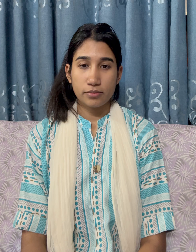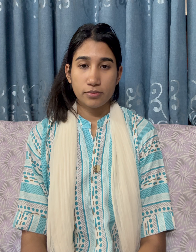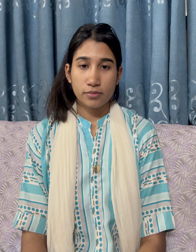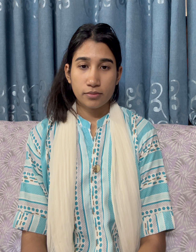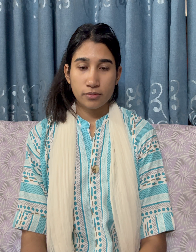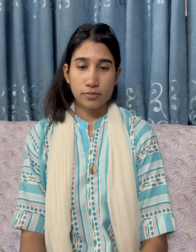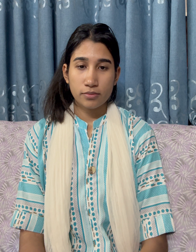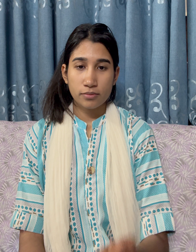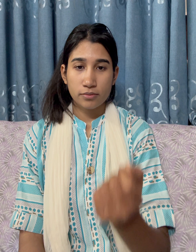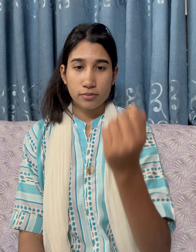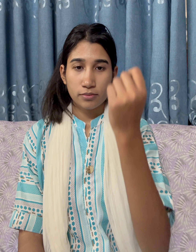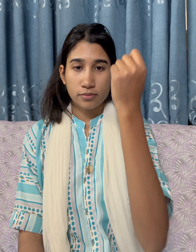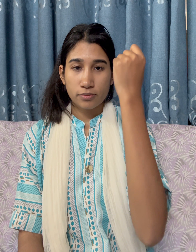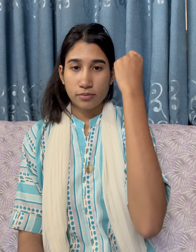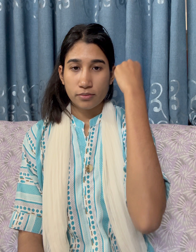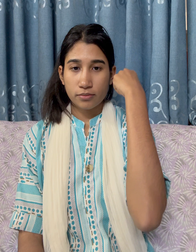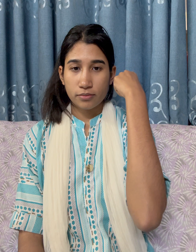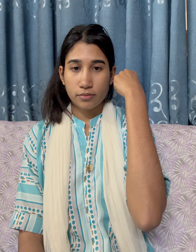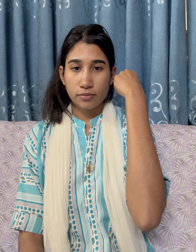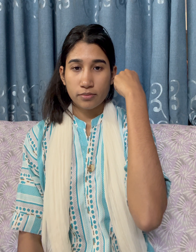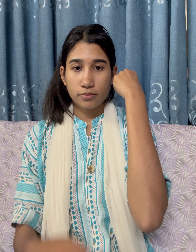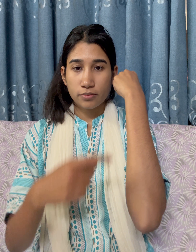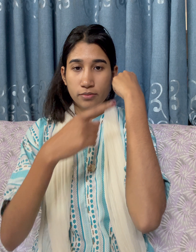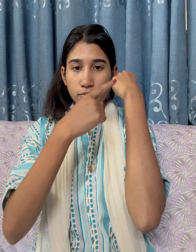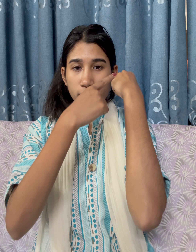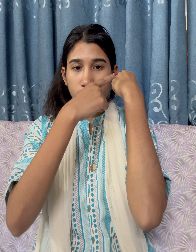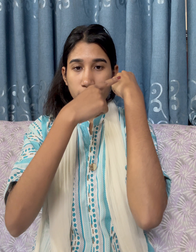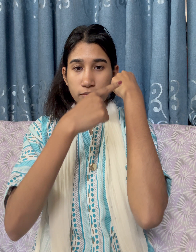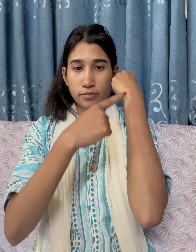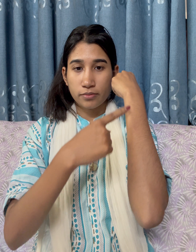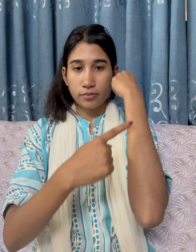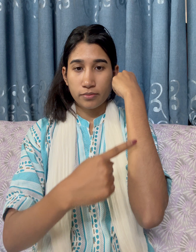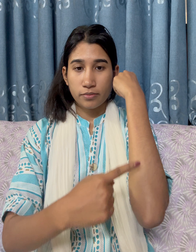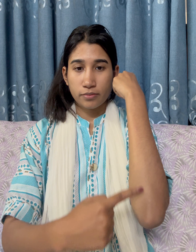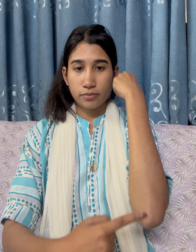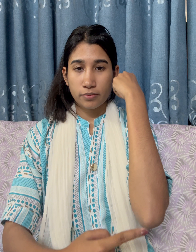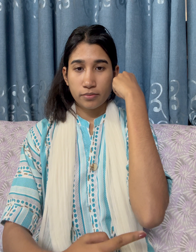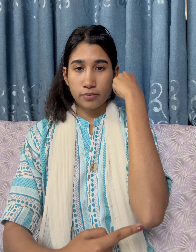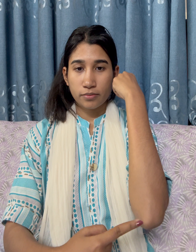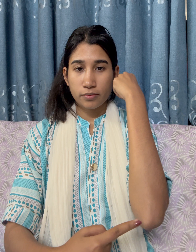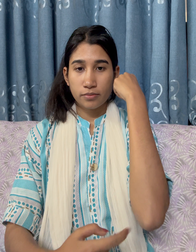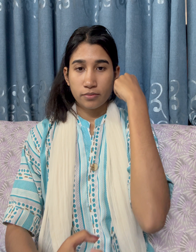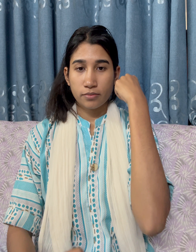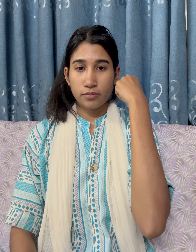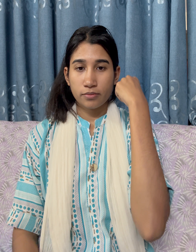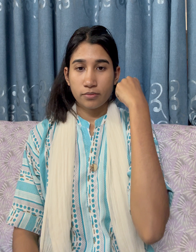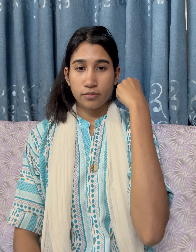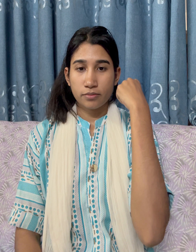হাসপাতাল